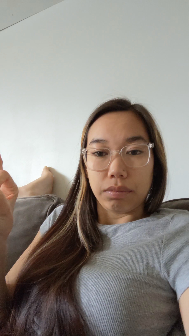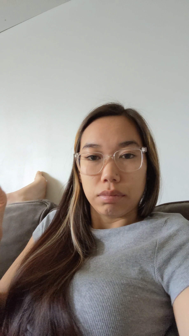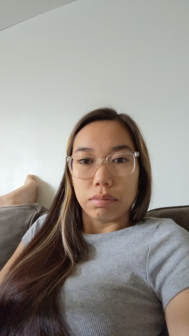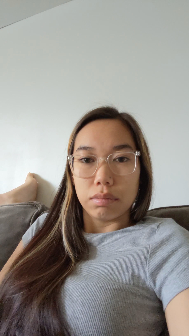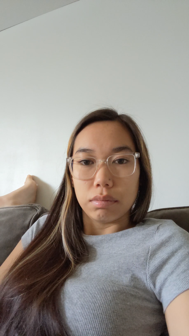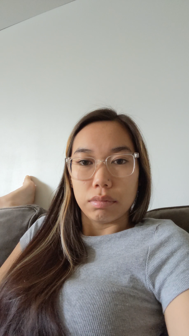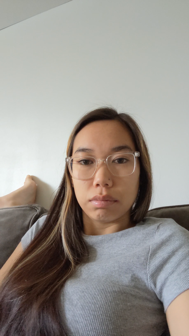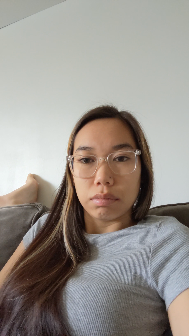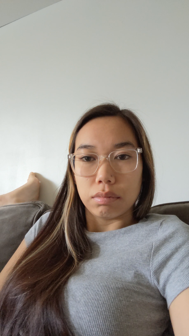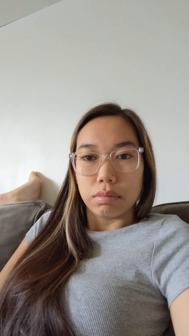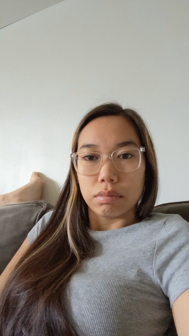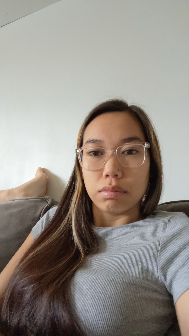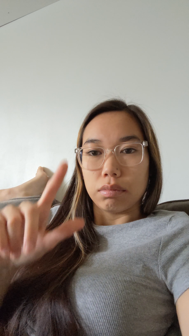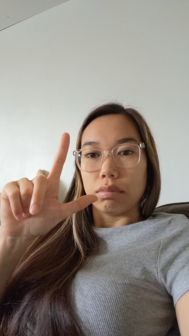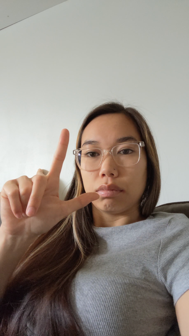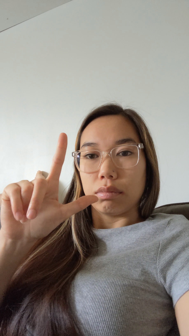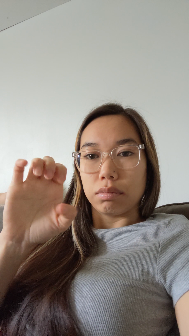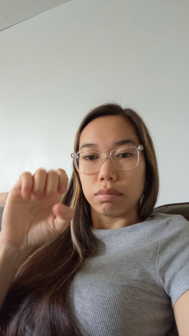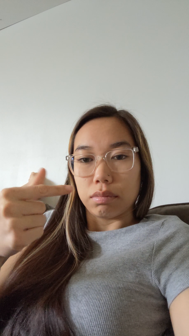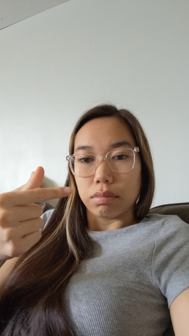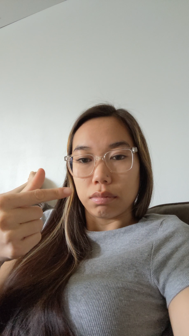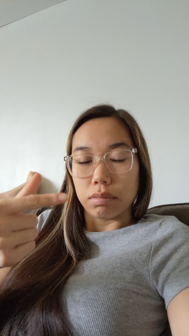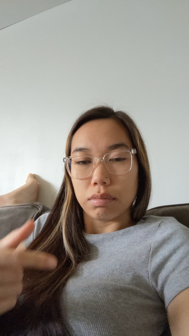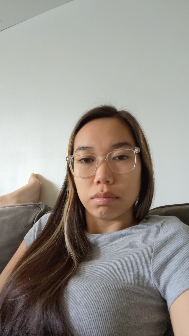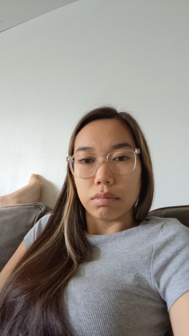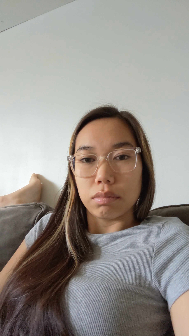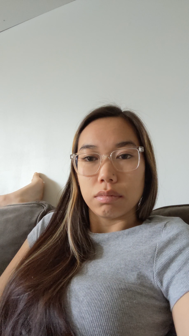leg